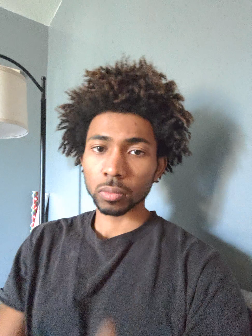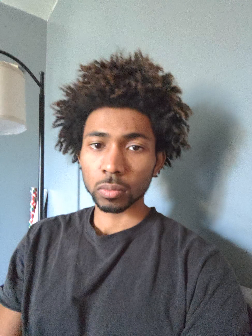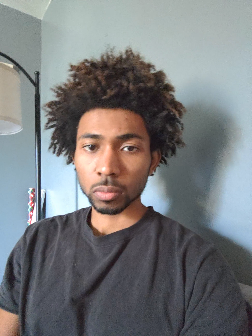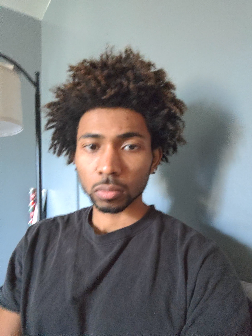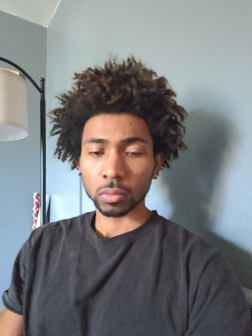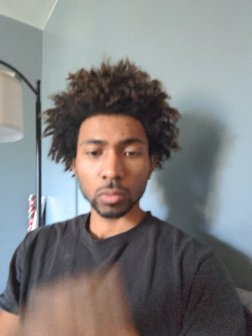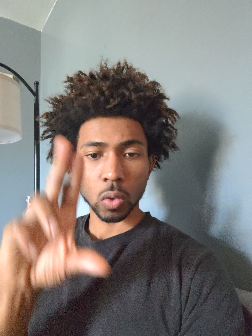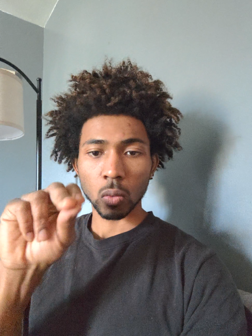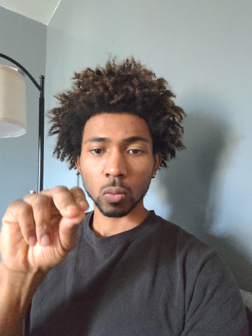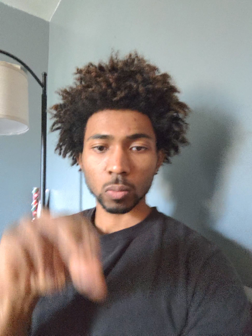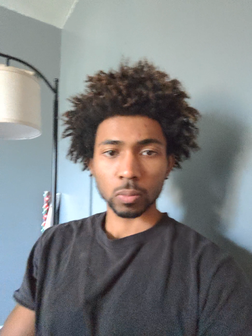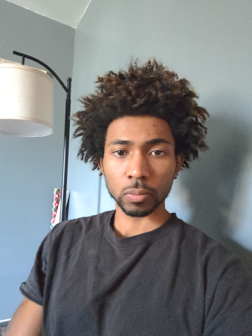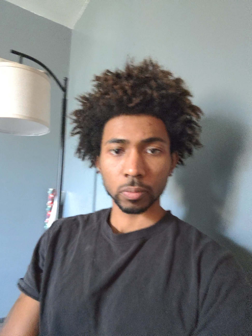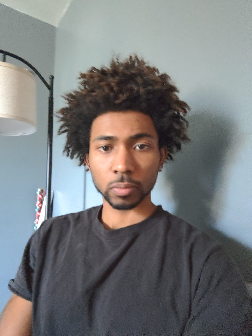no